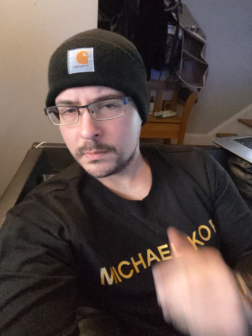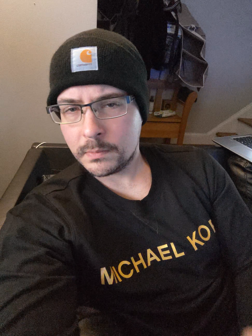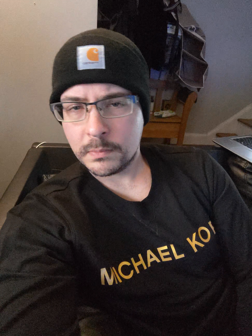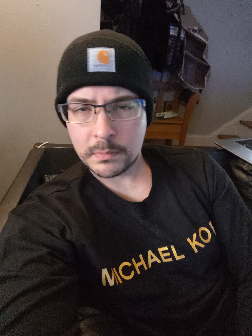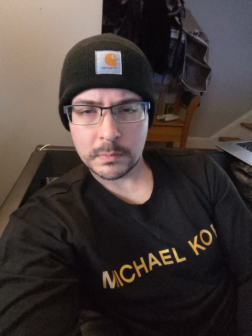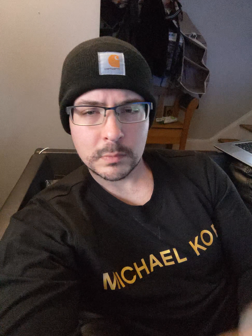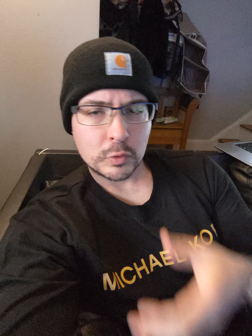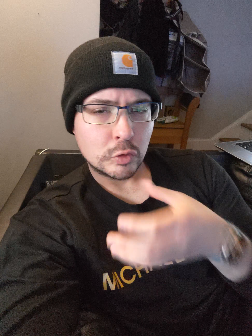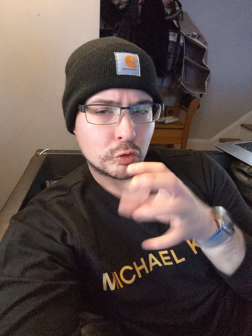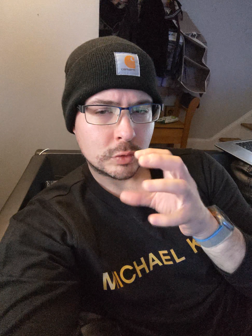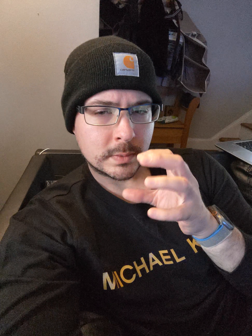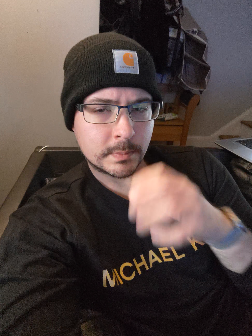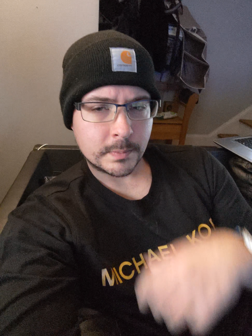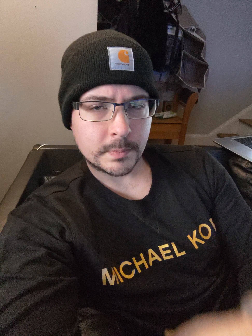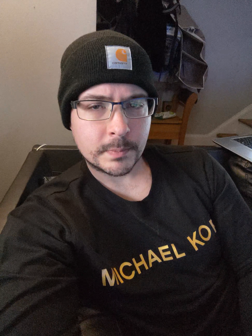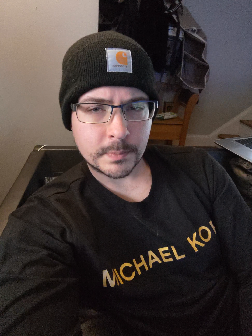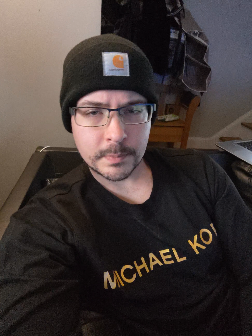drink